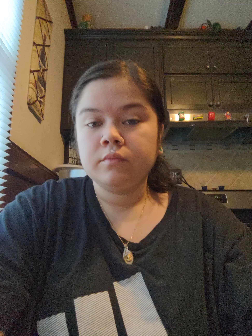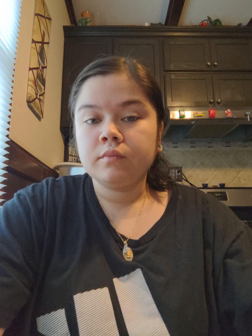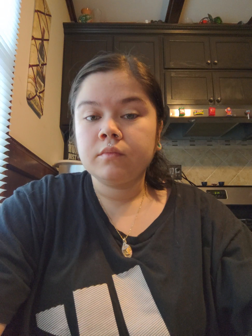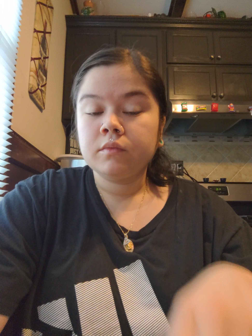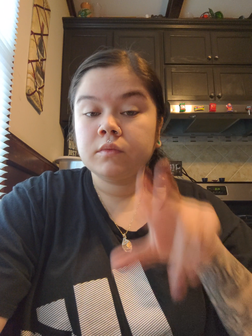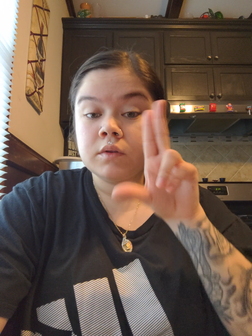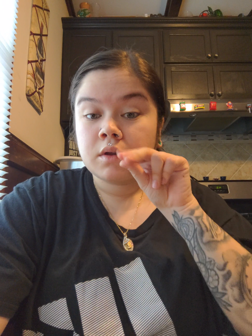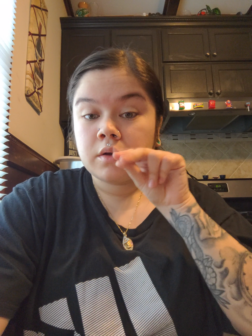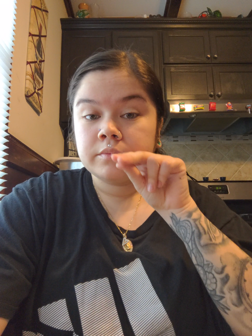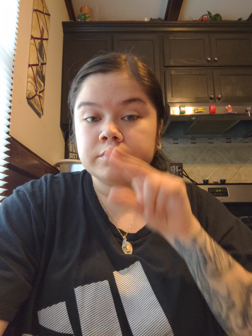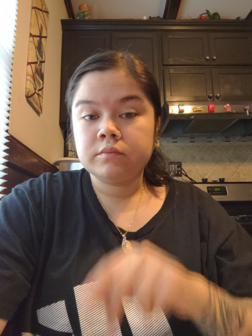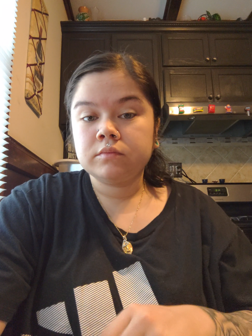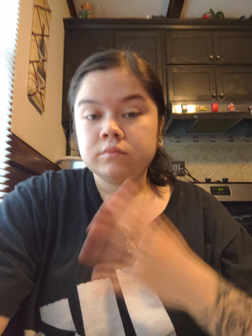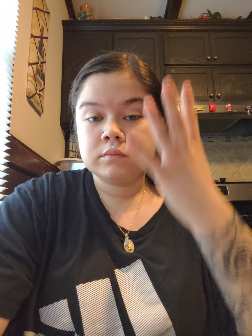duck